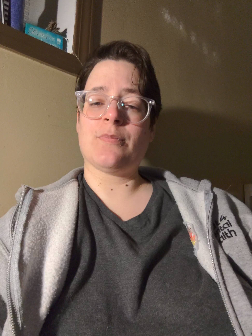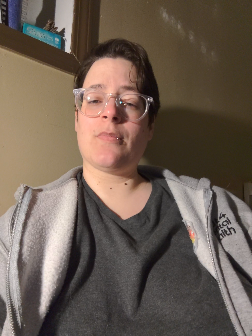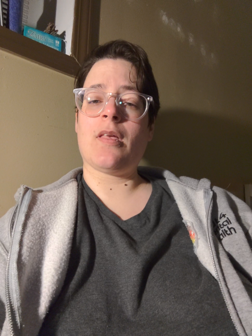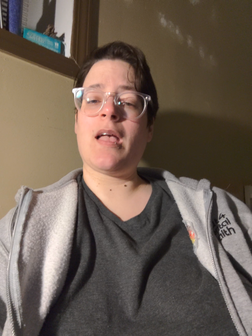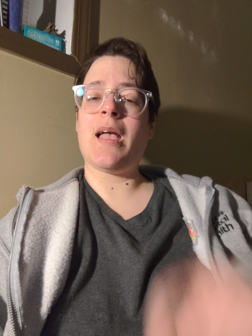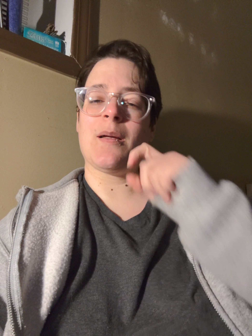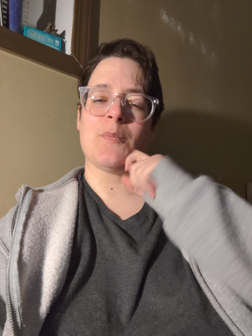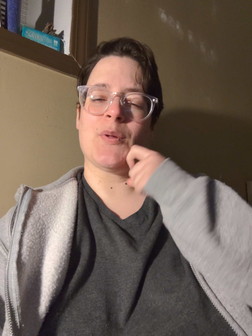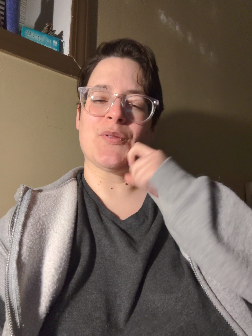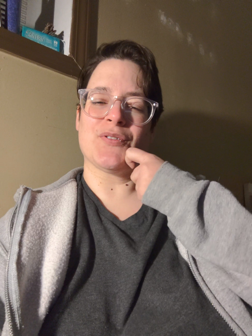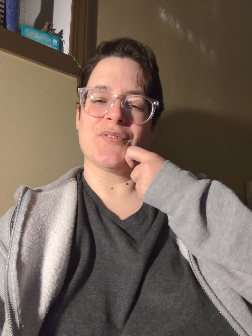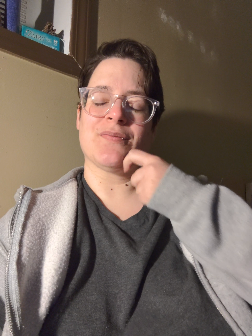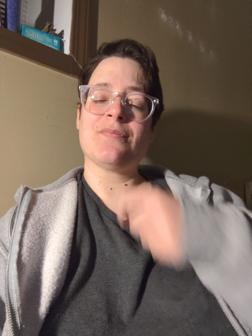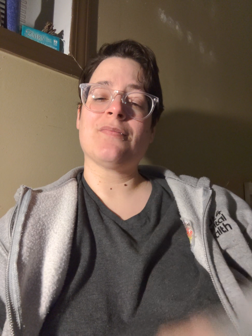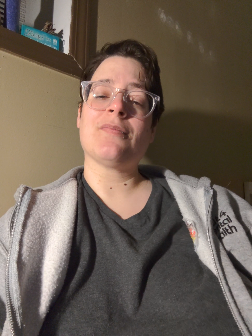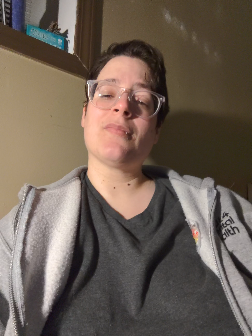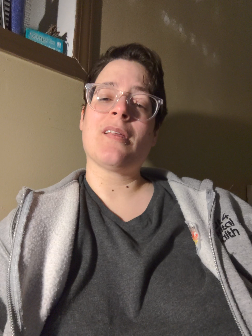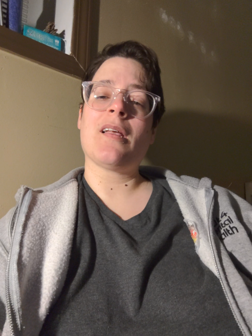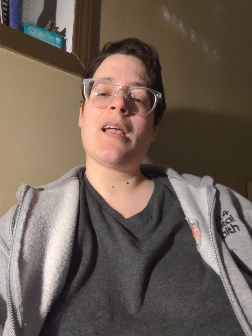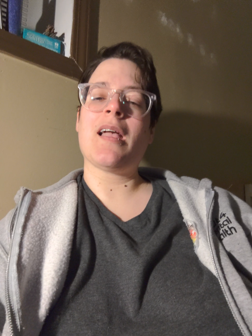apple